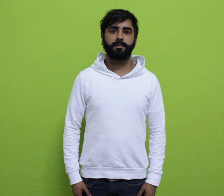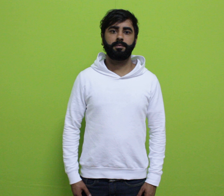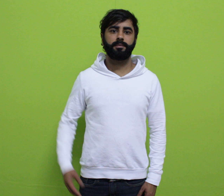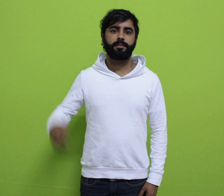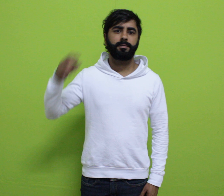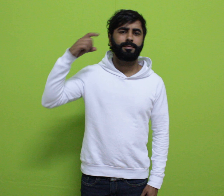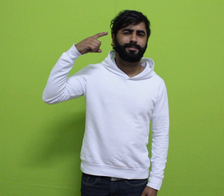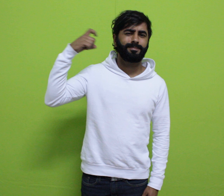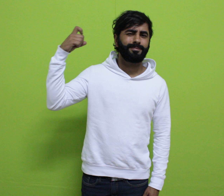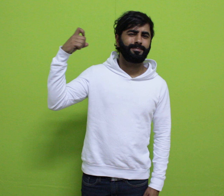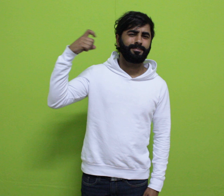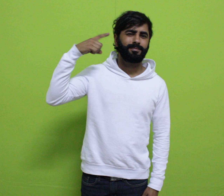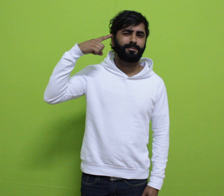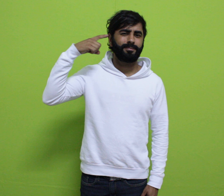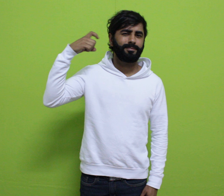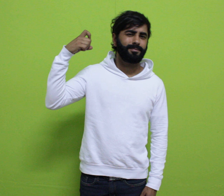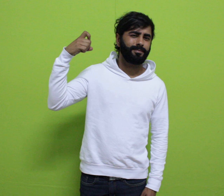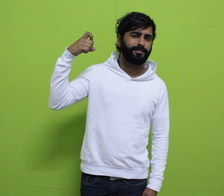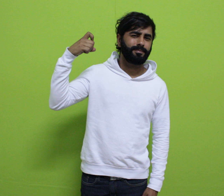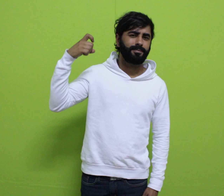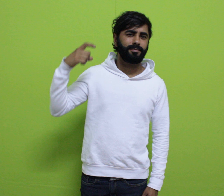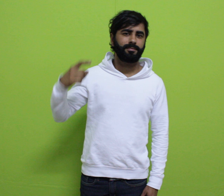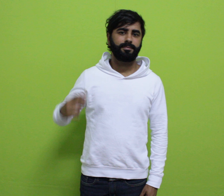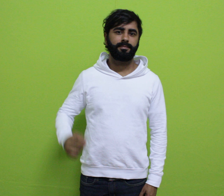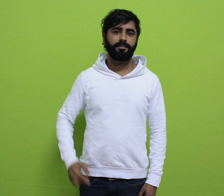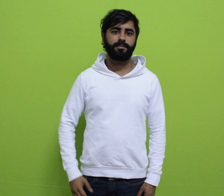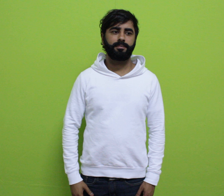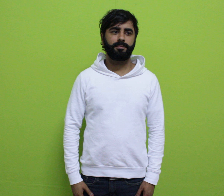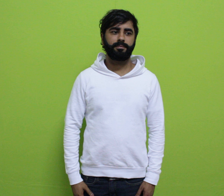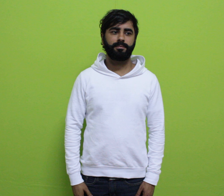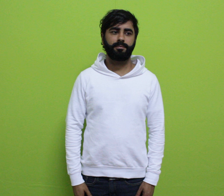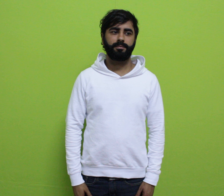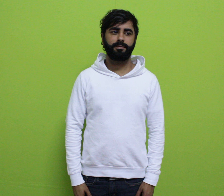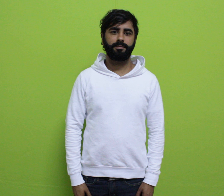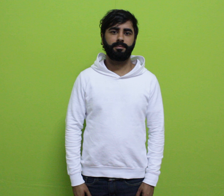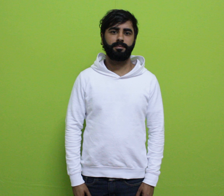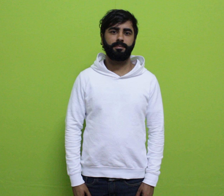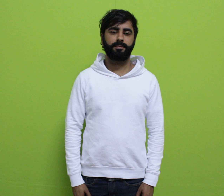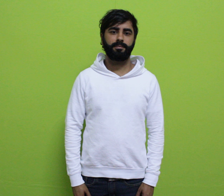barulho